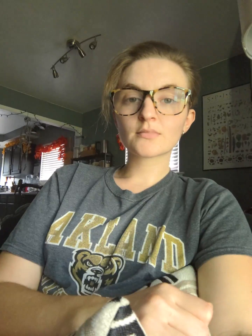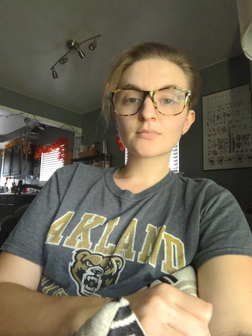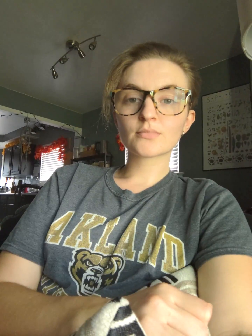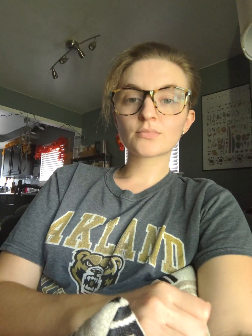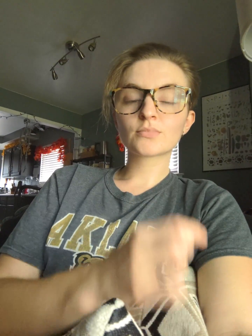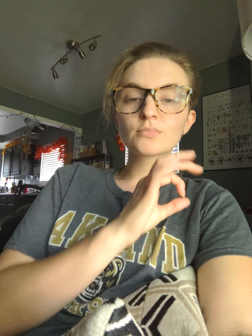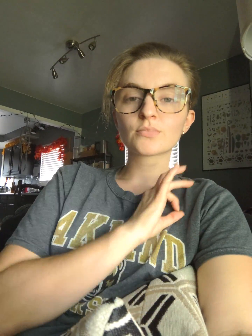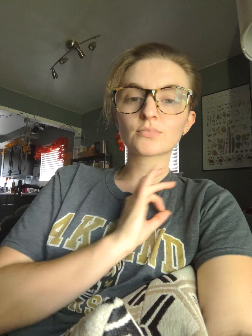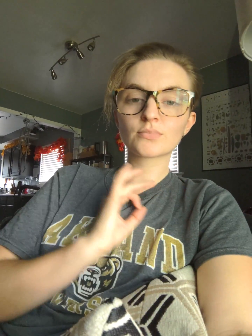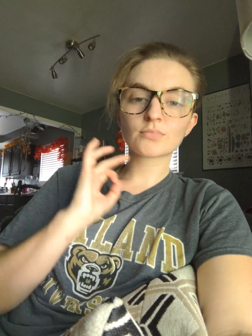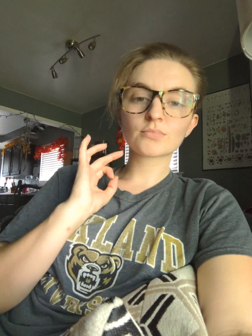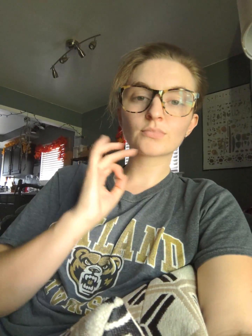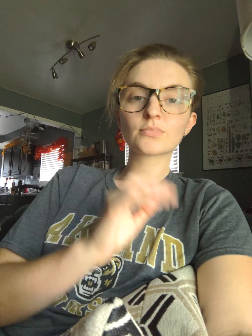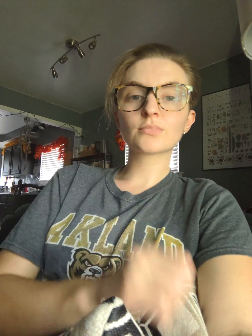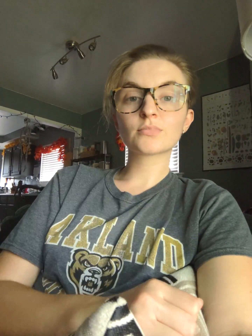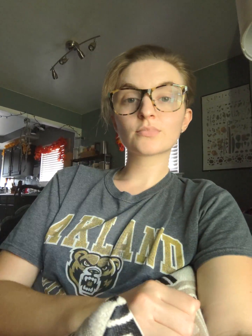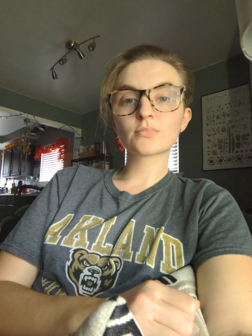beads